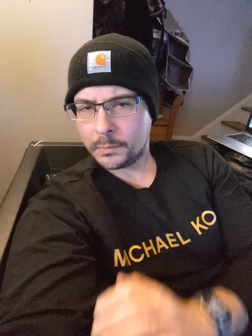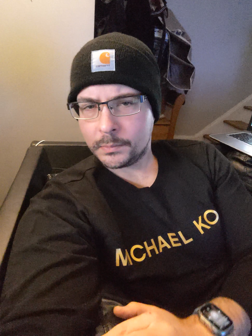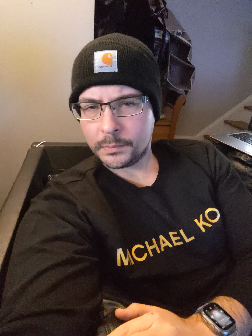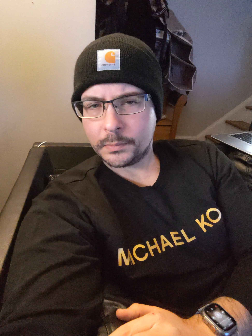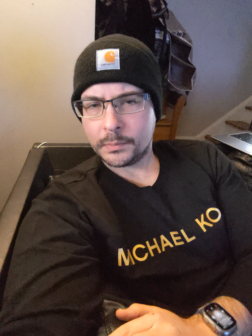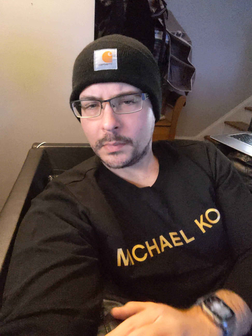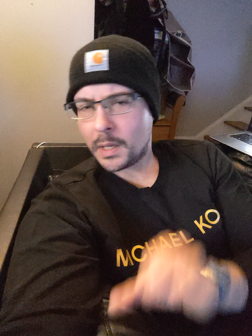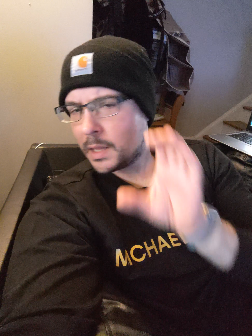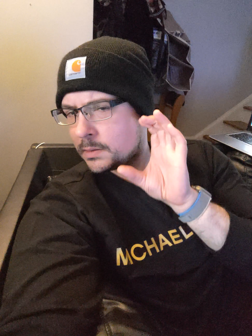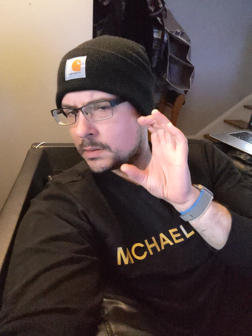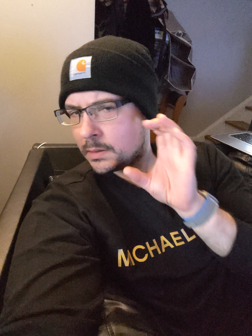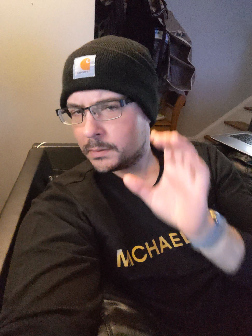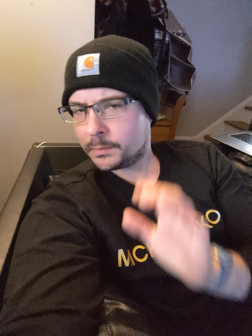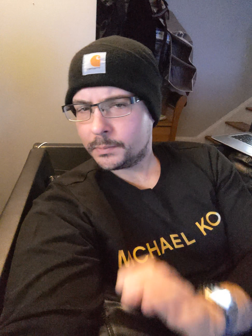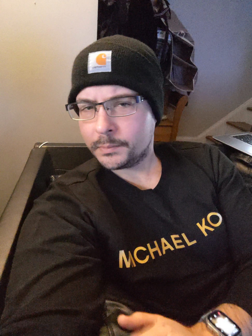listen